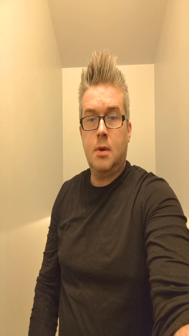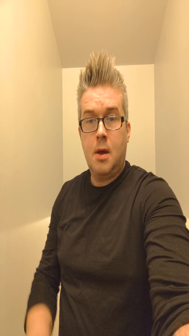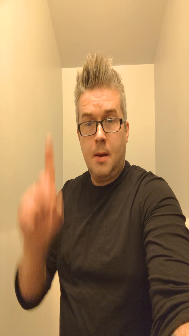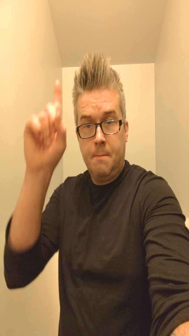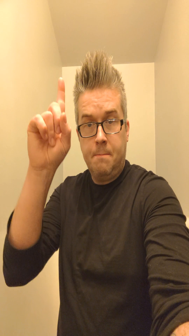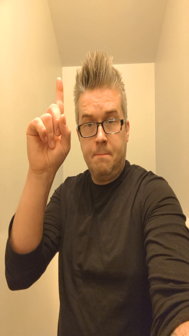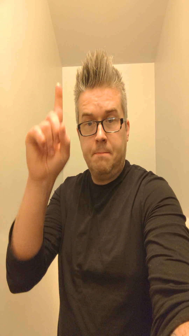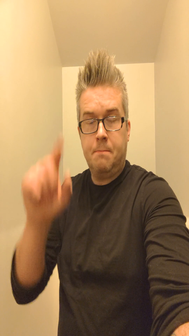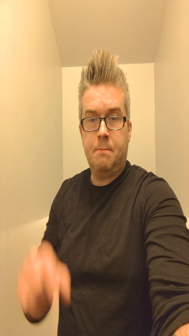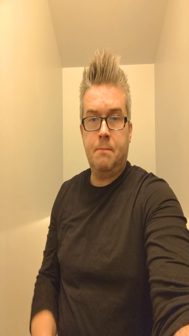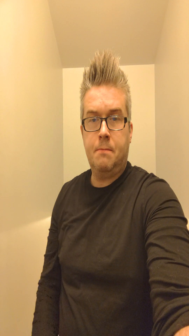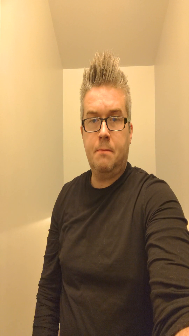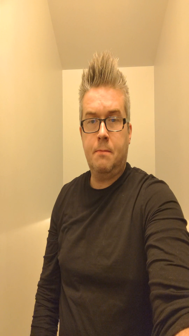up